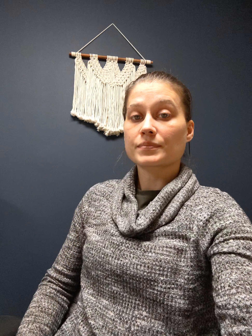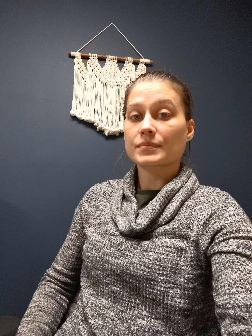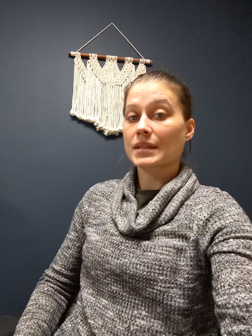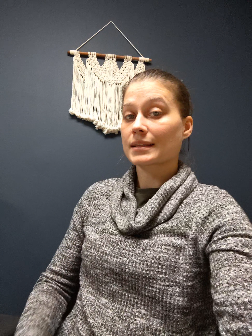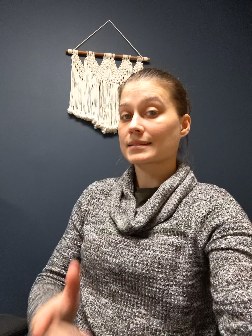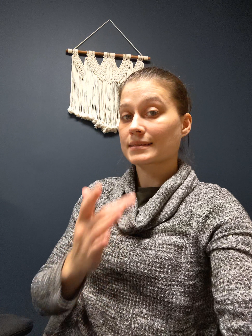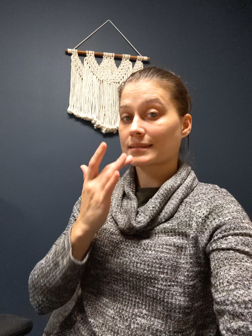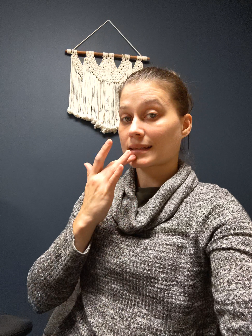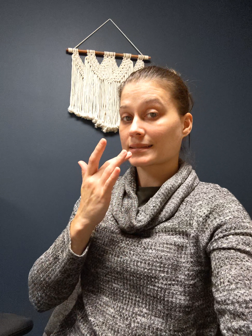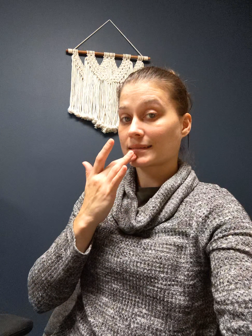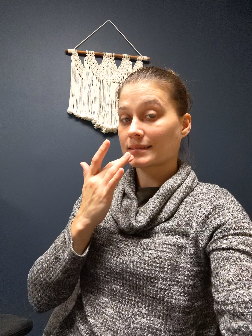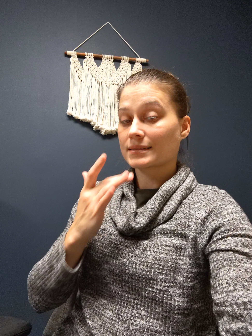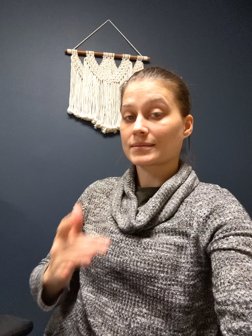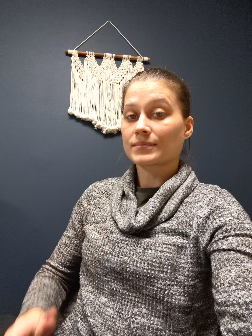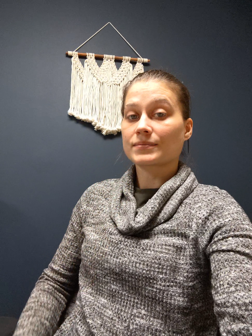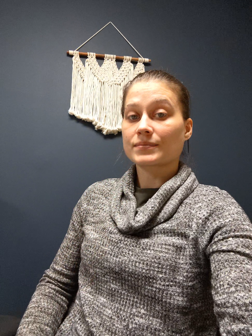taste